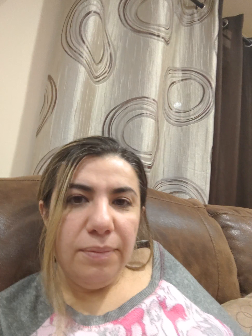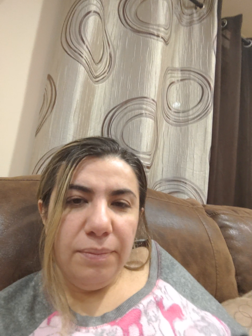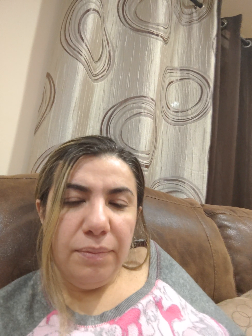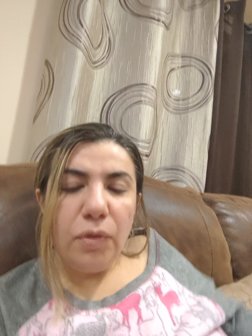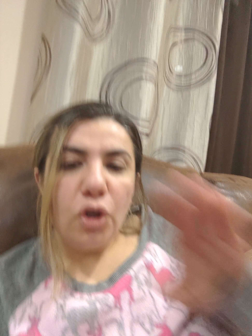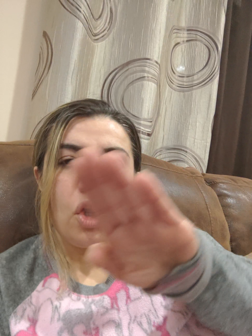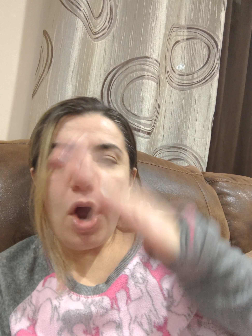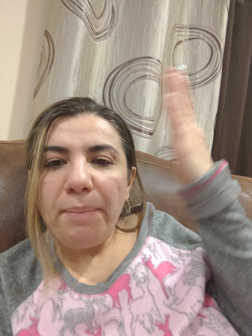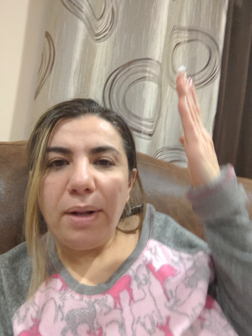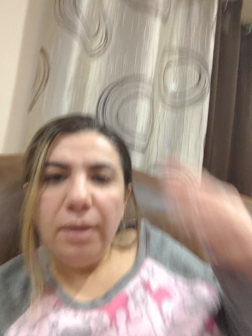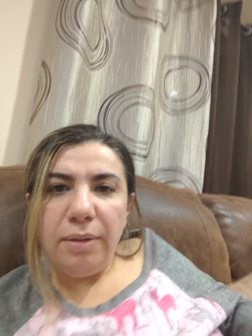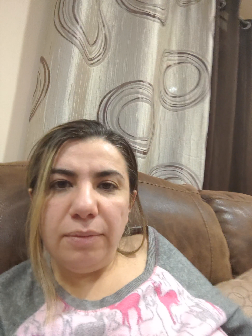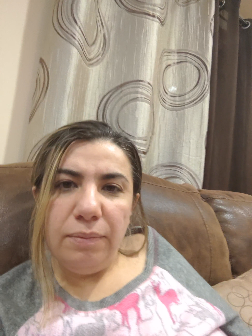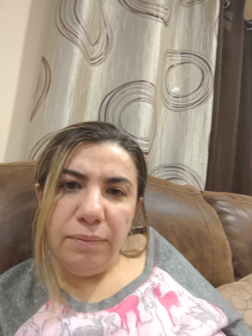open